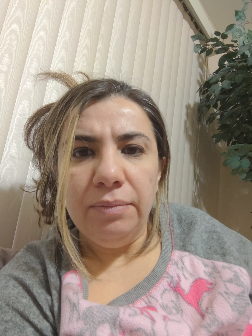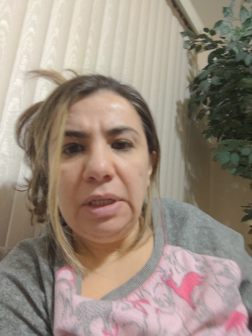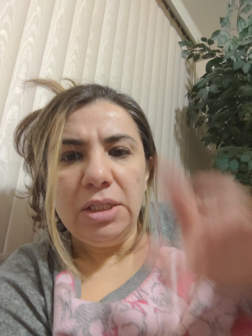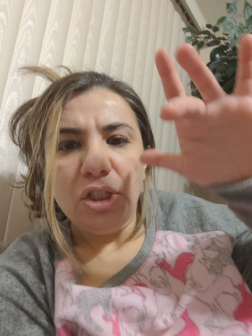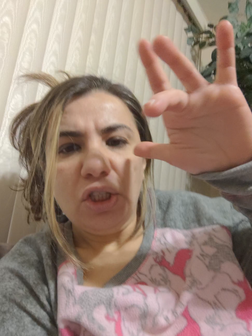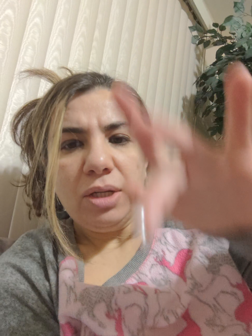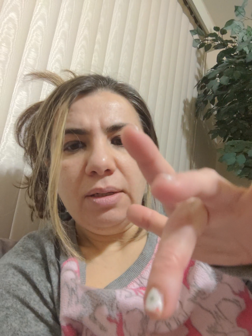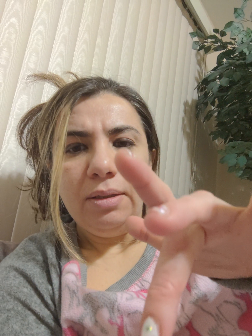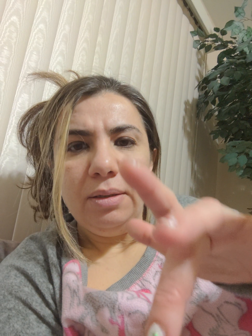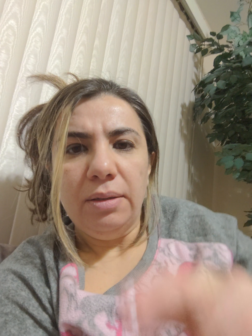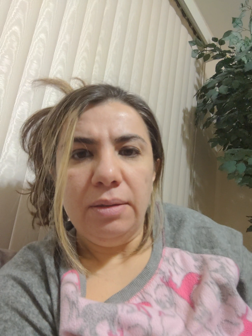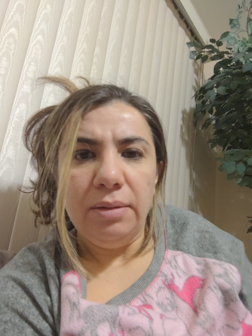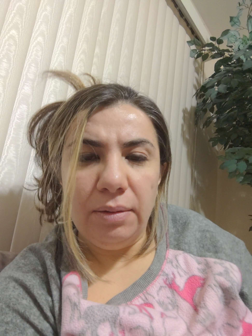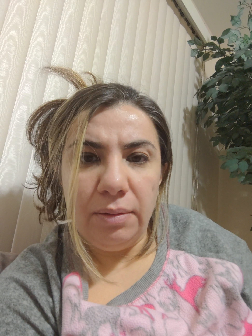touch